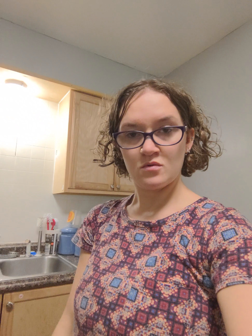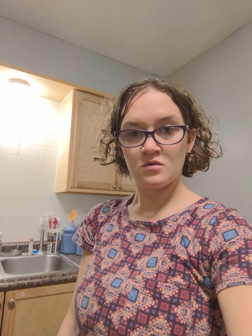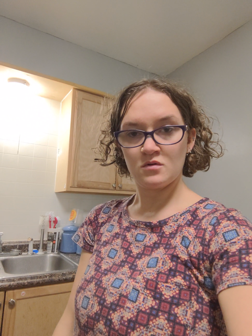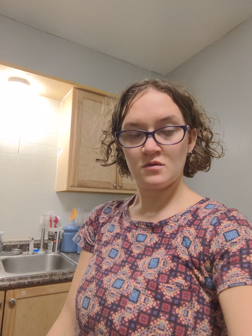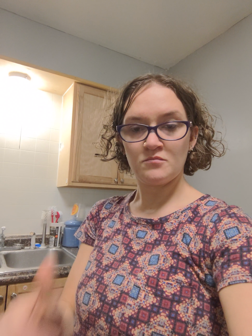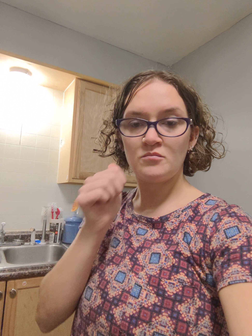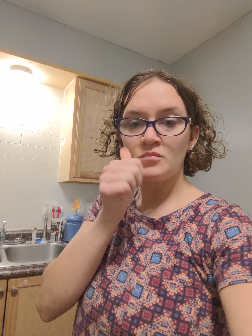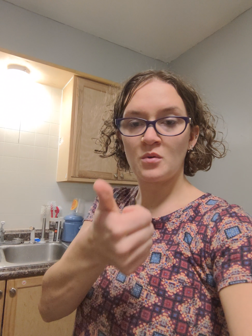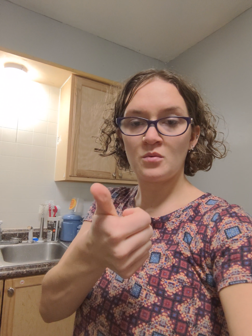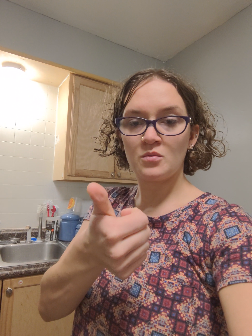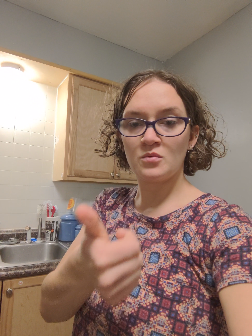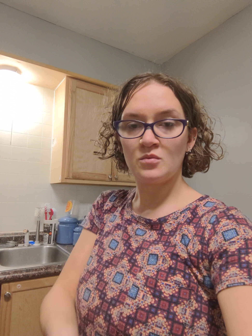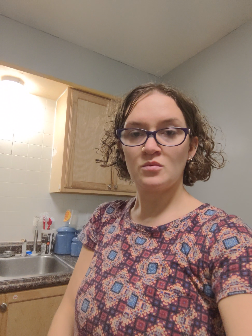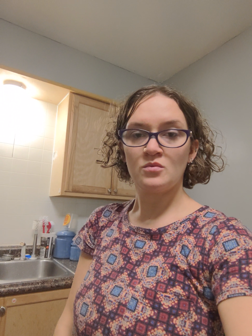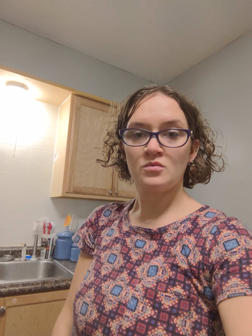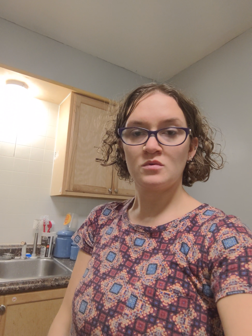tomorrow